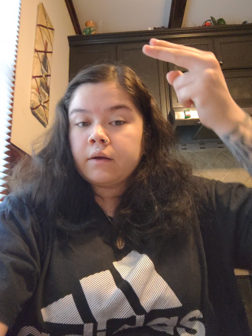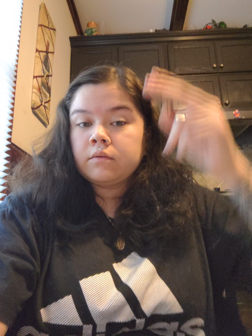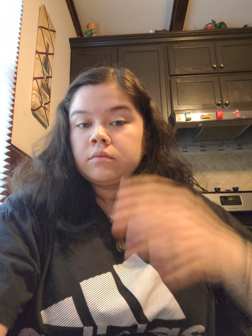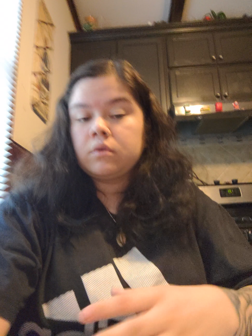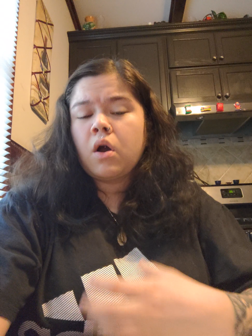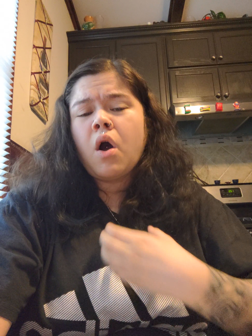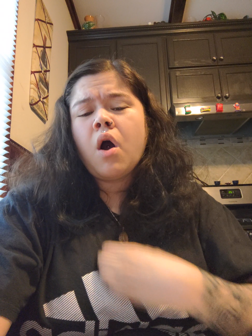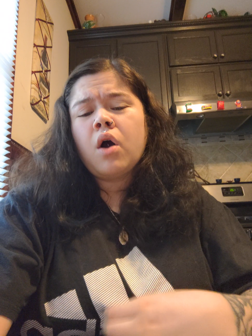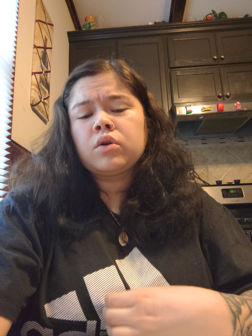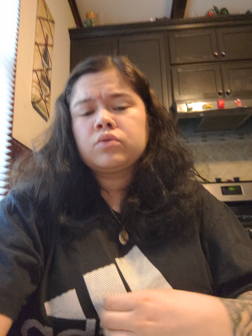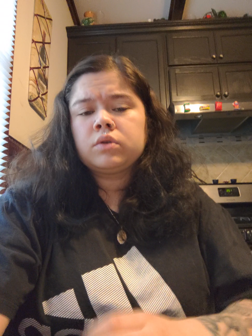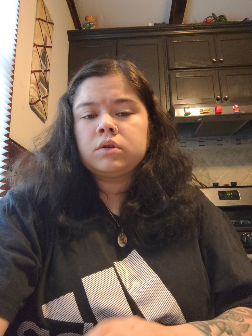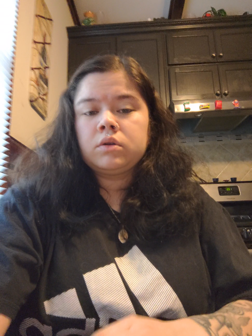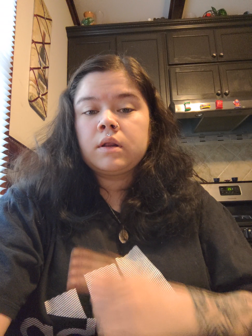hungry